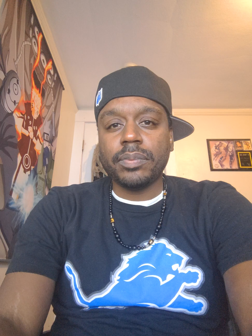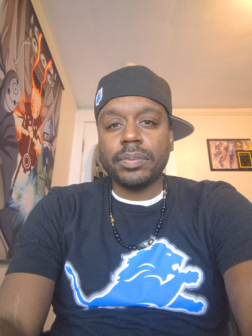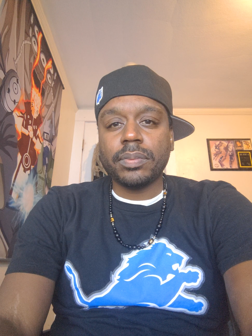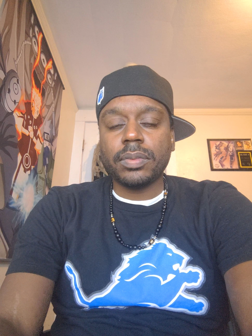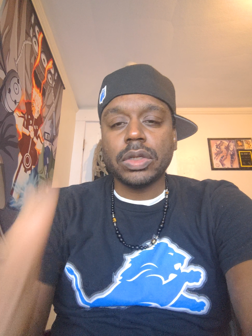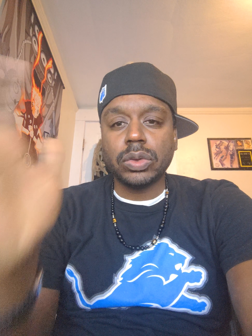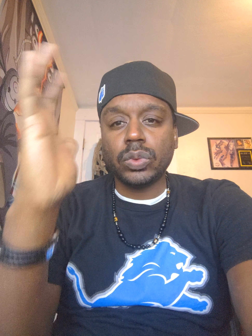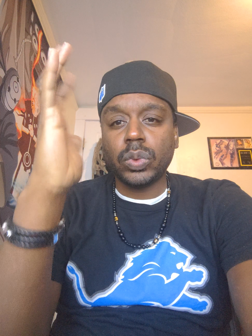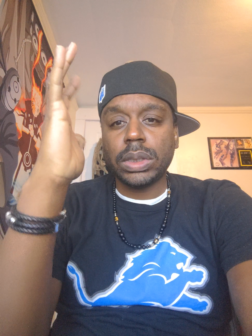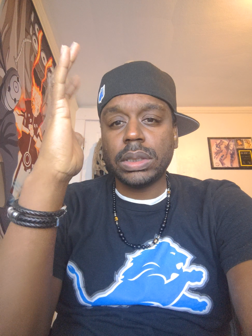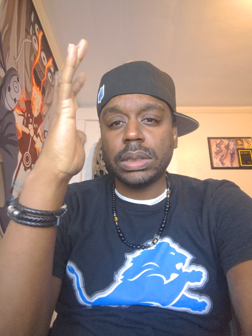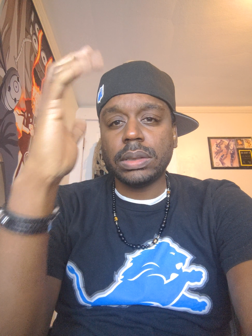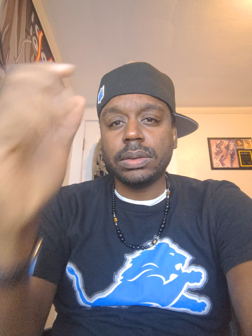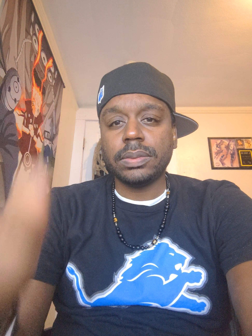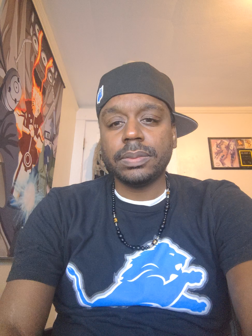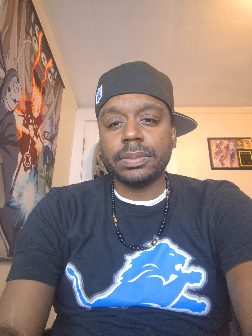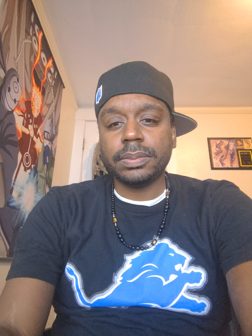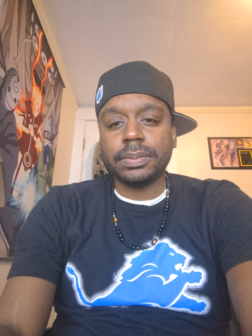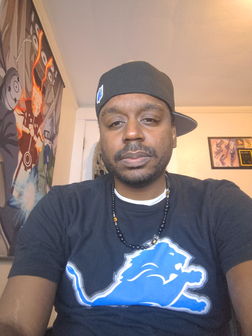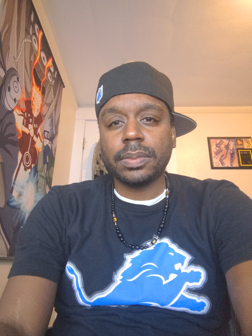tree